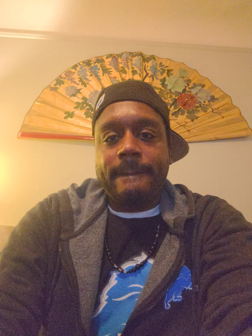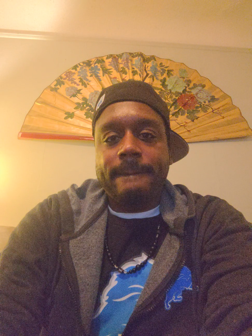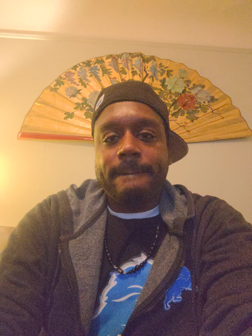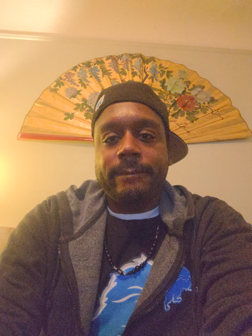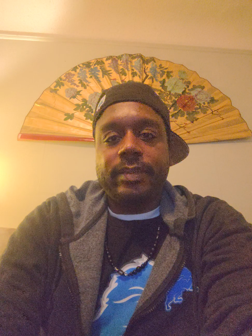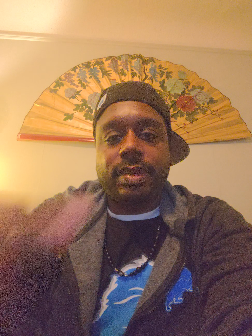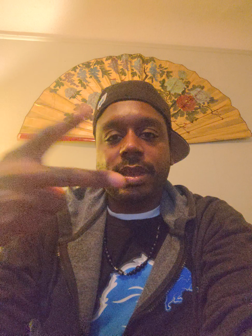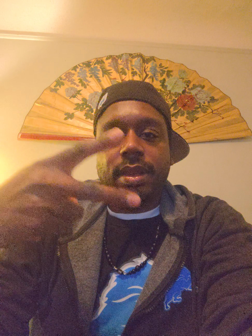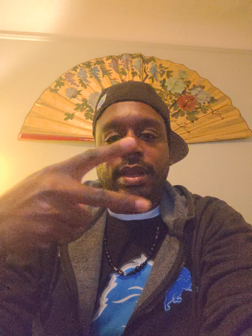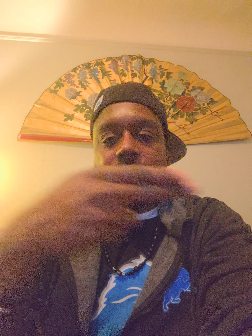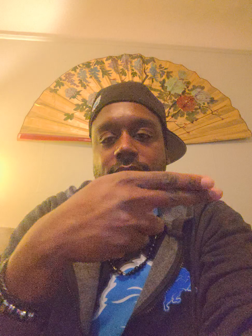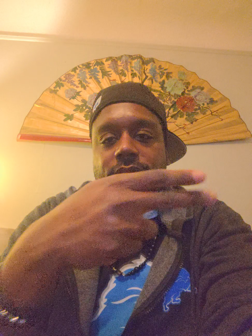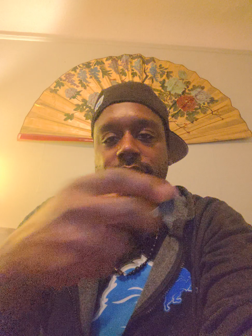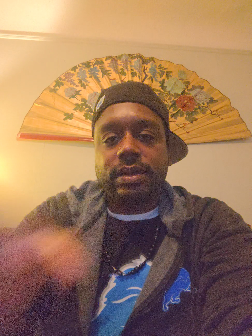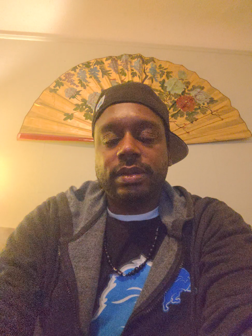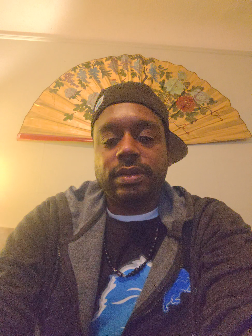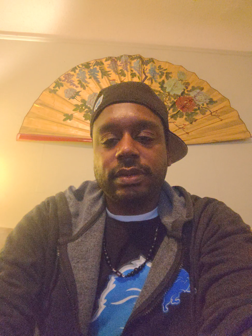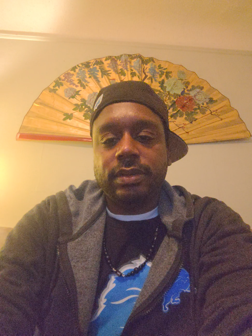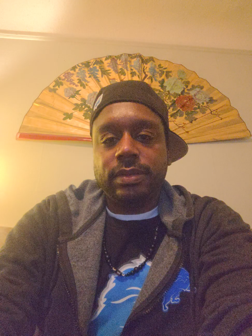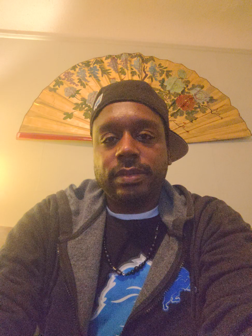cut